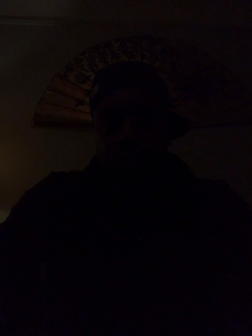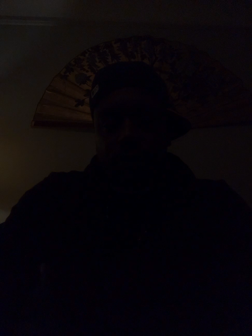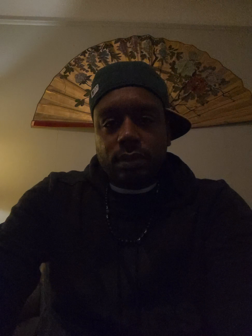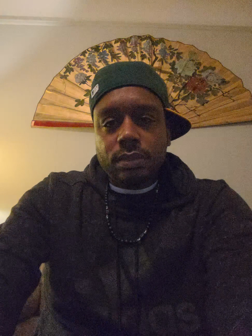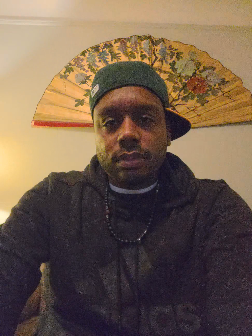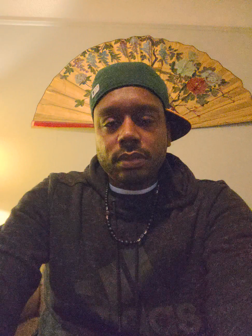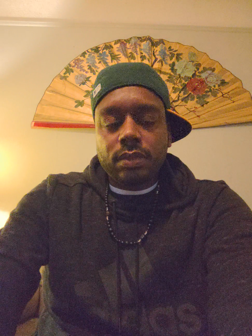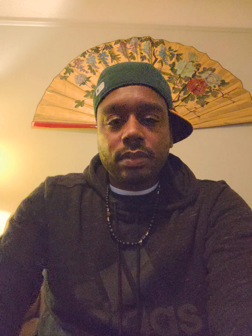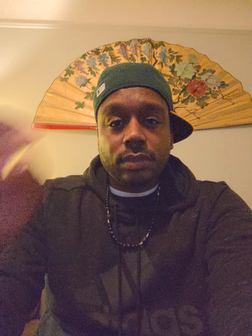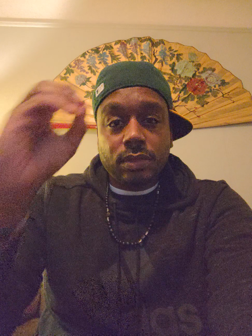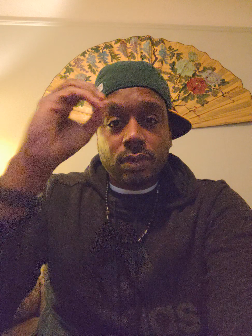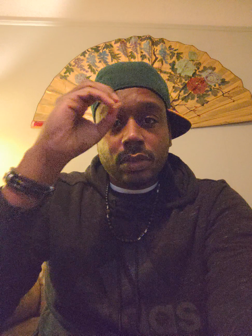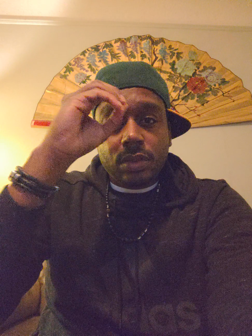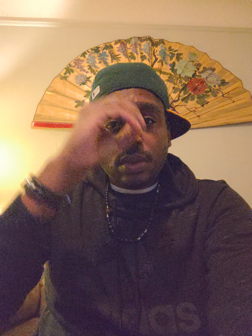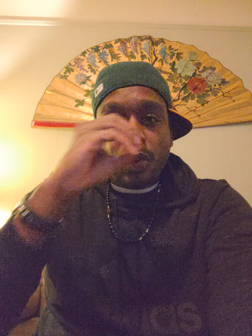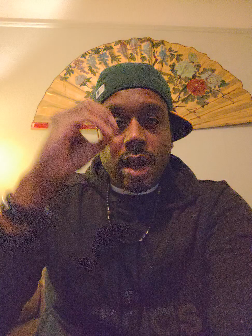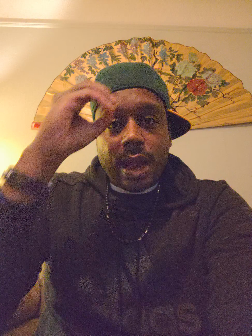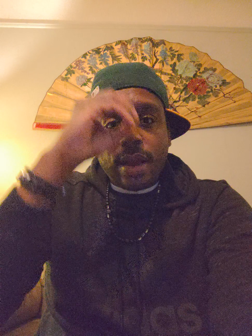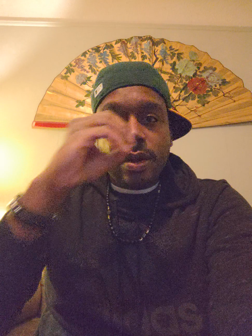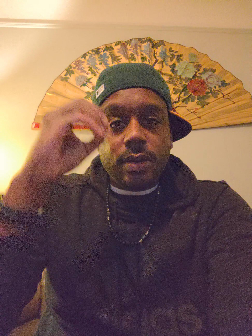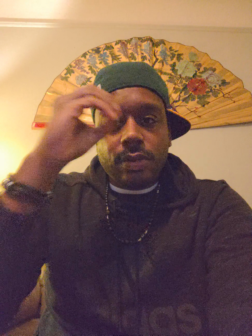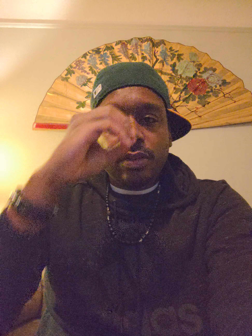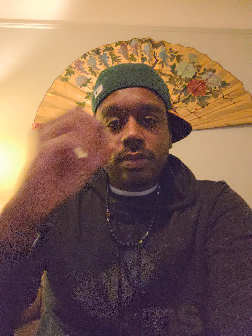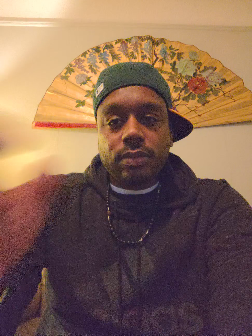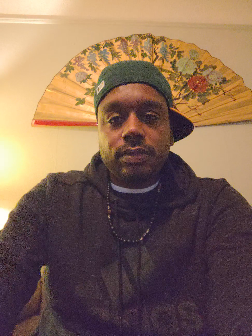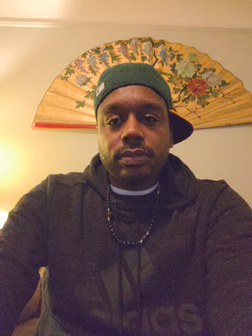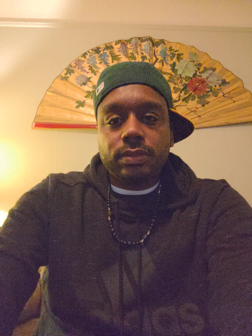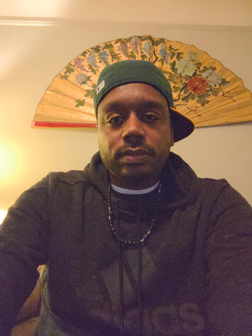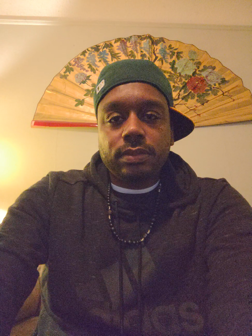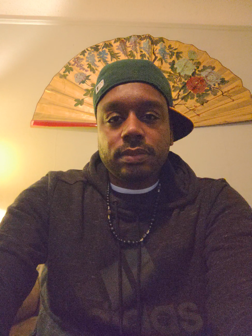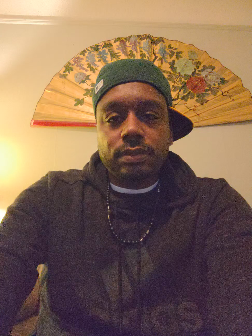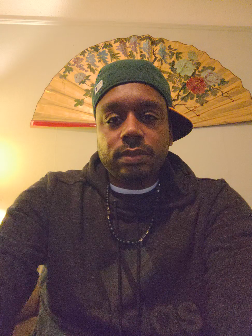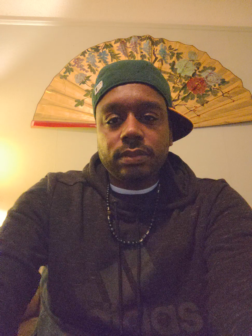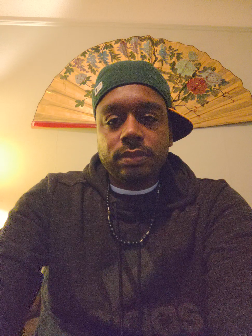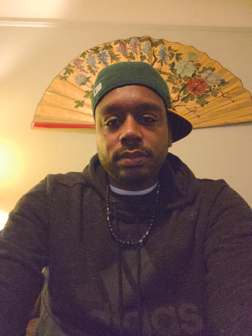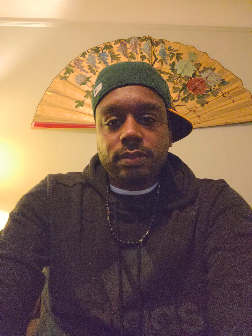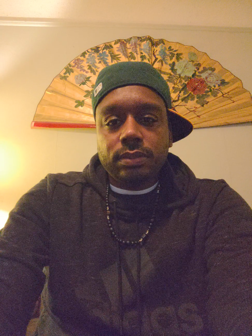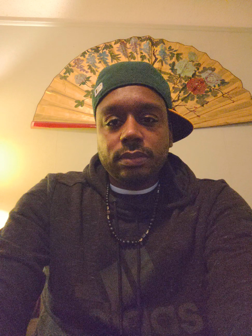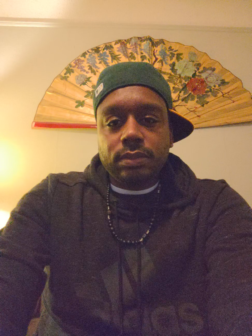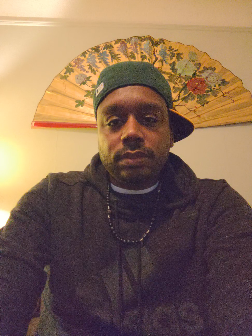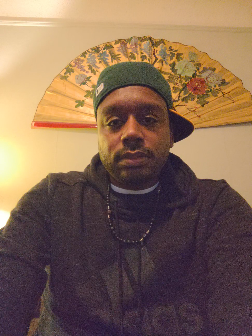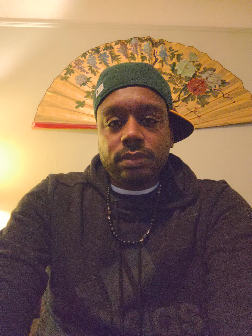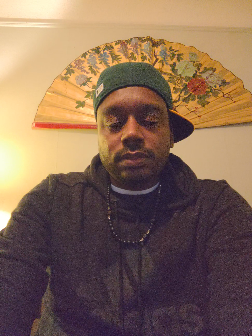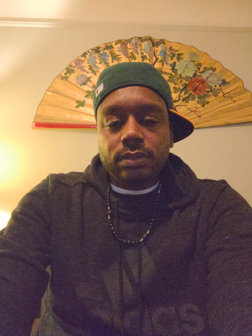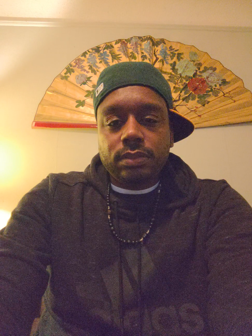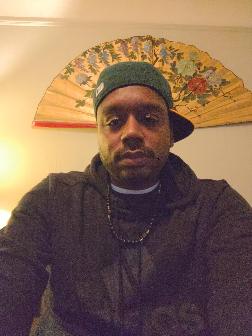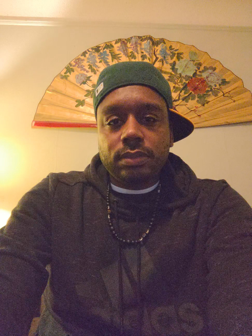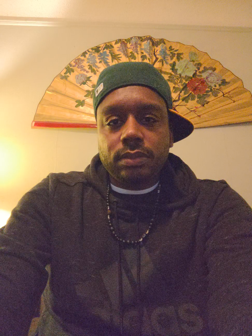owl